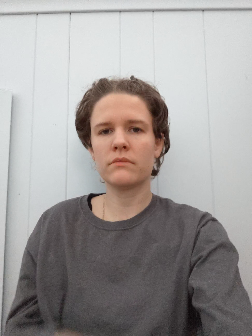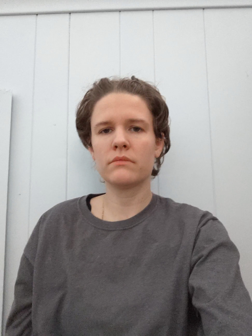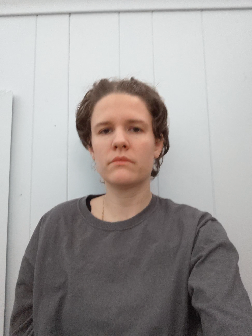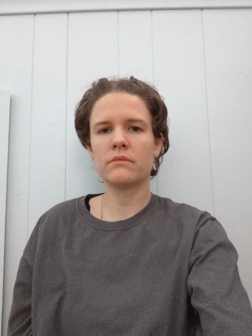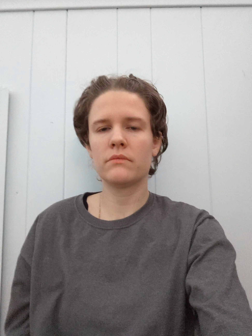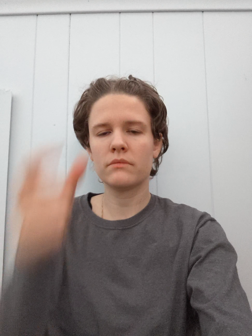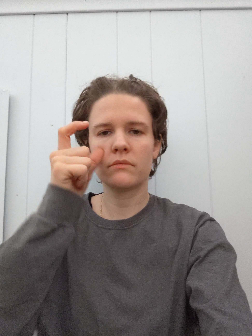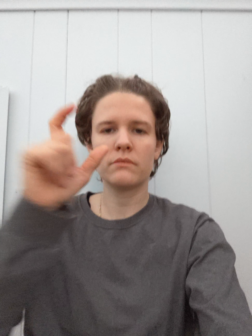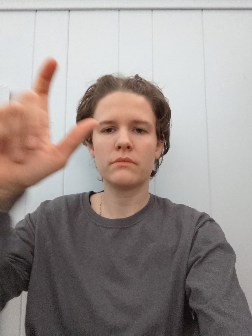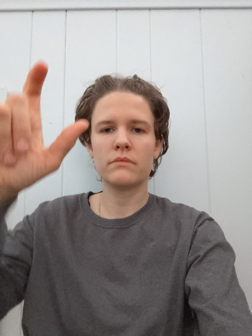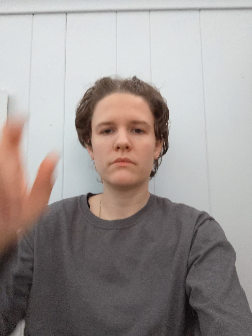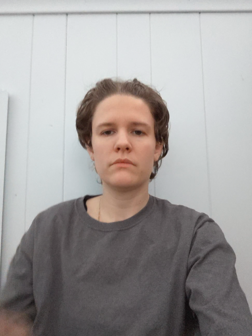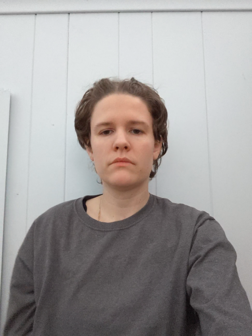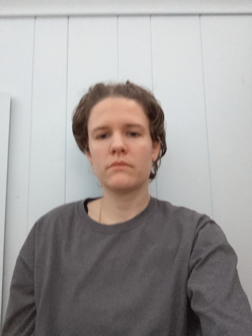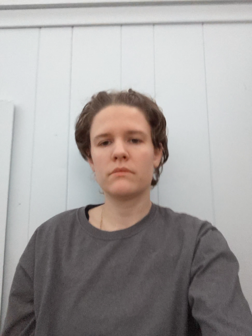moon